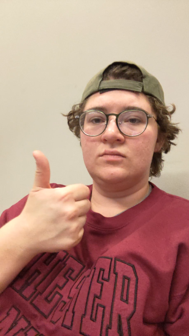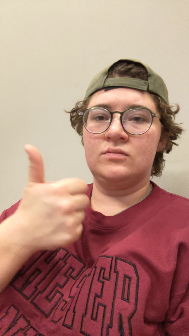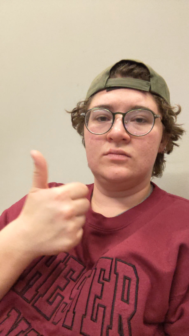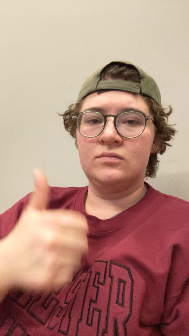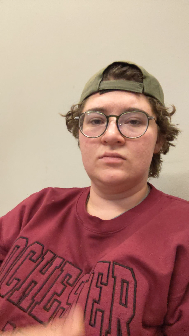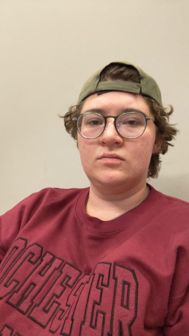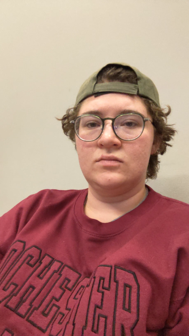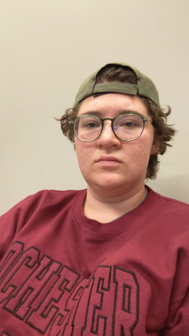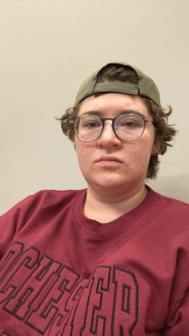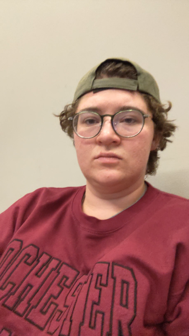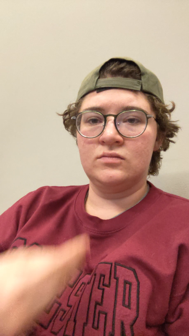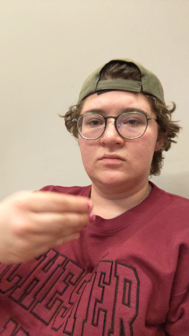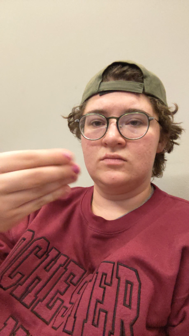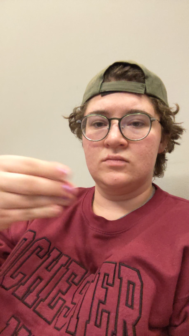shopping